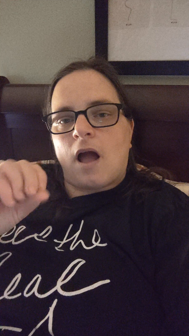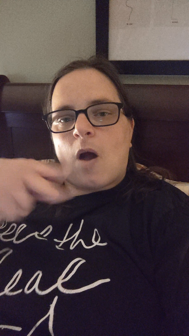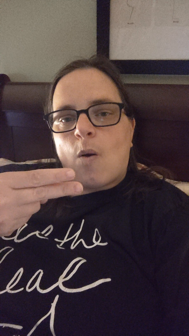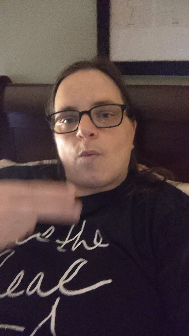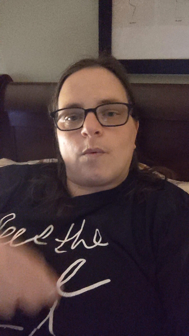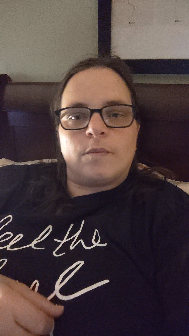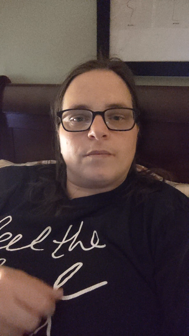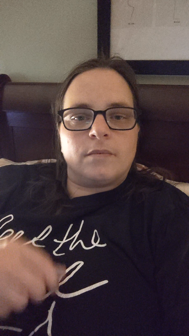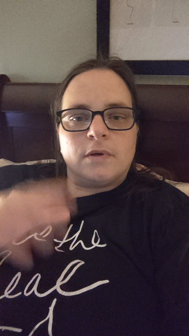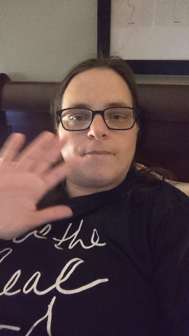push